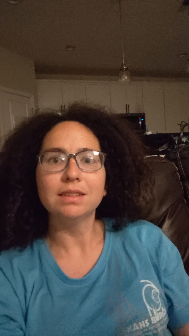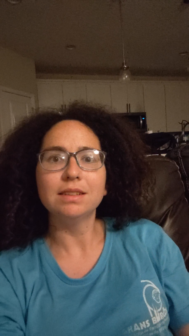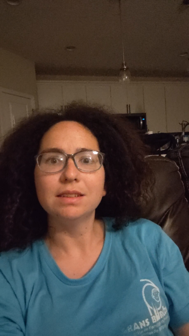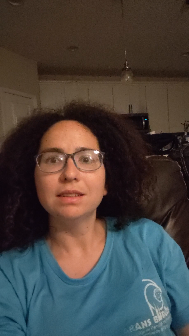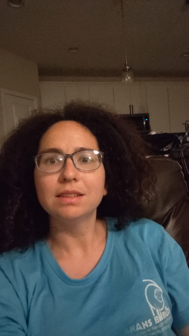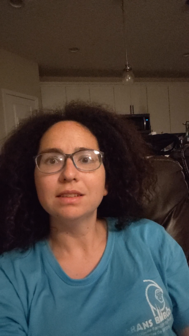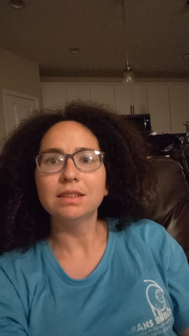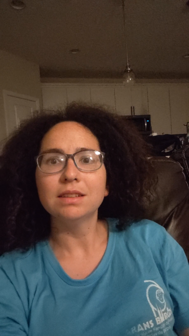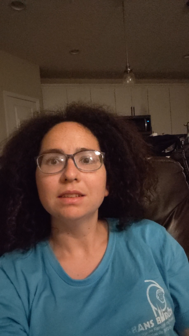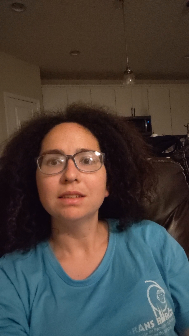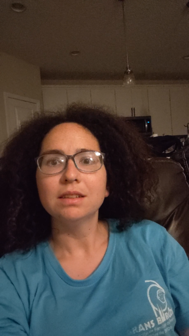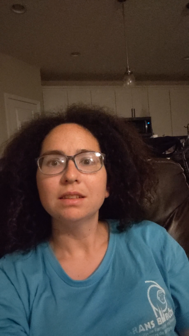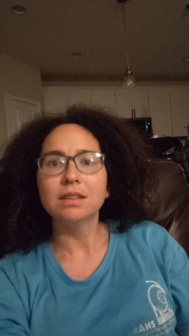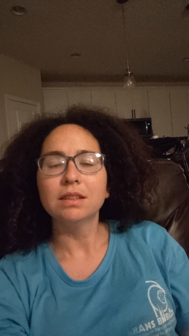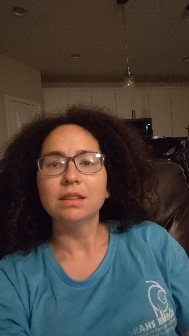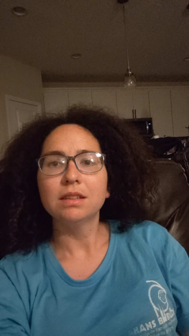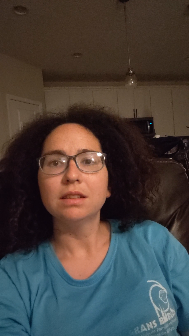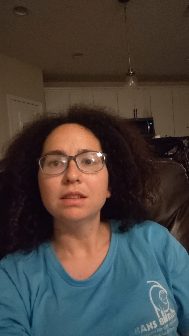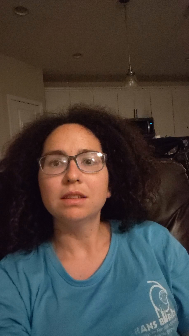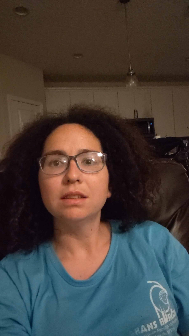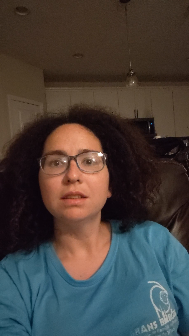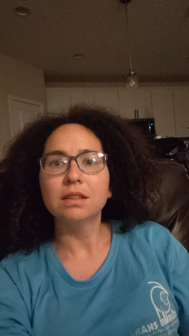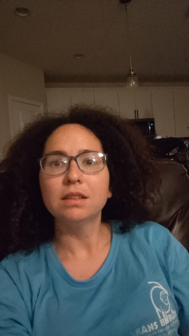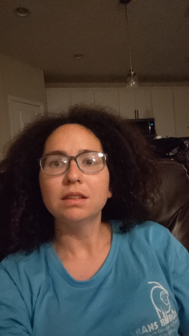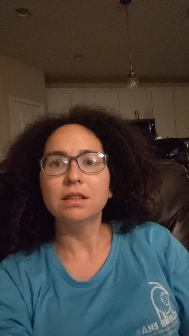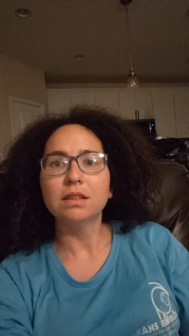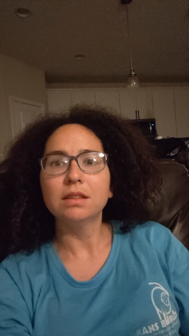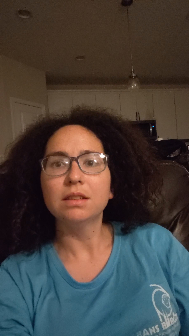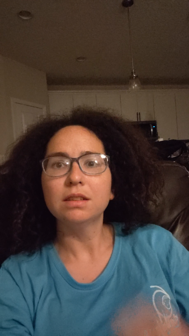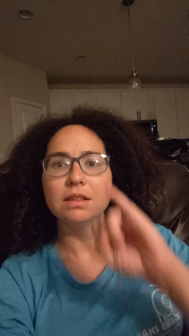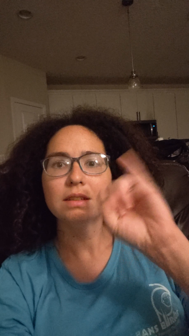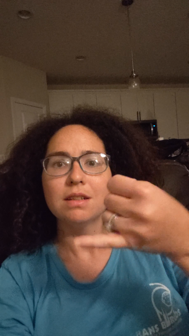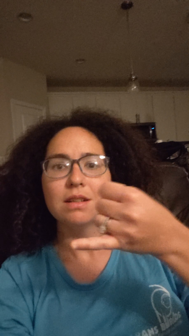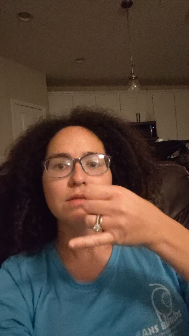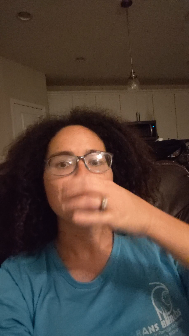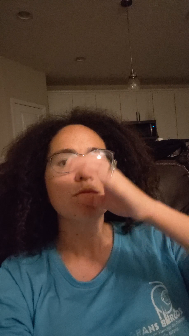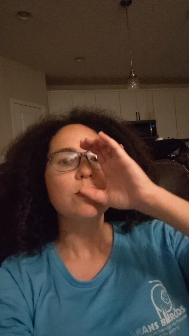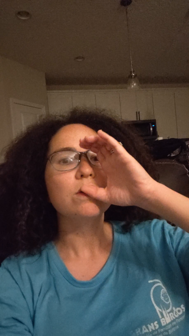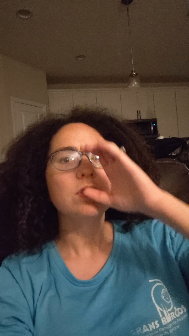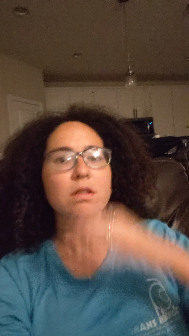juice